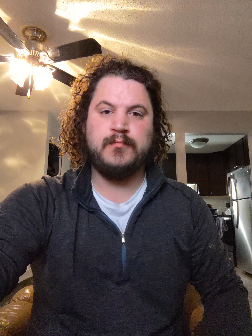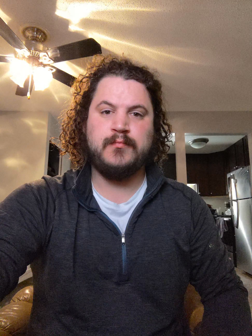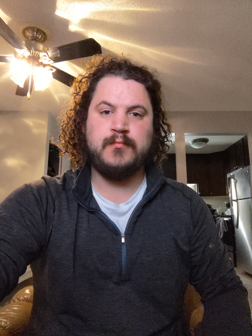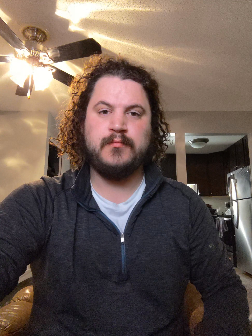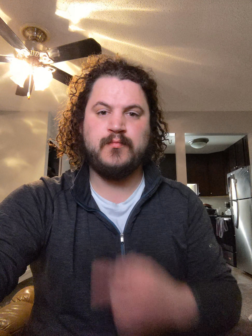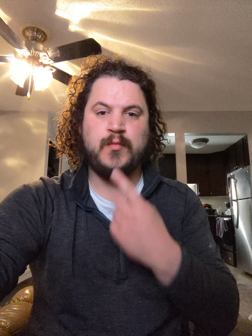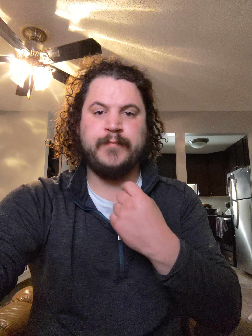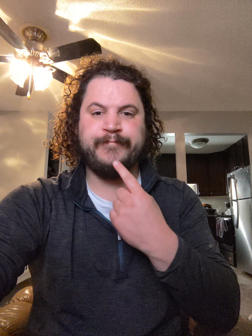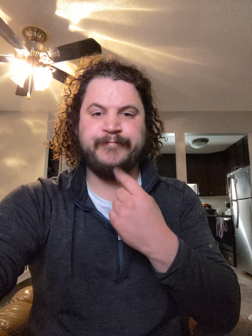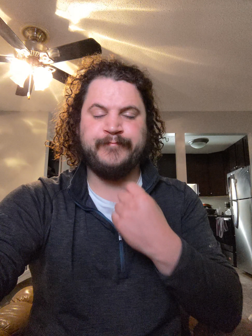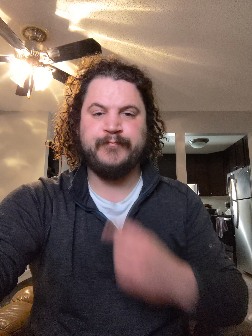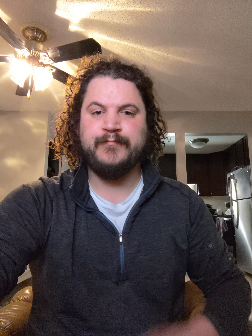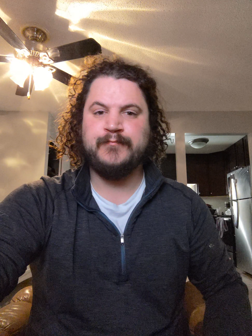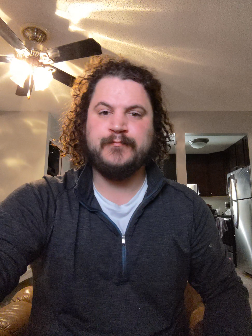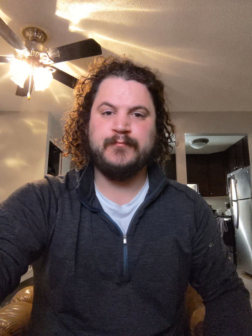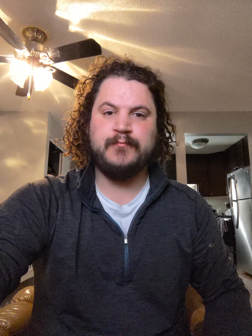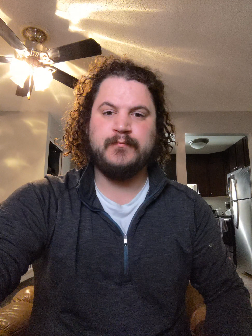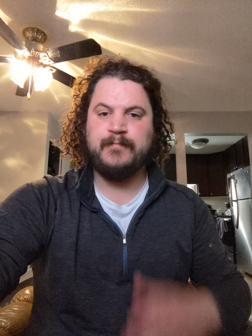red